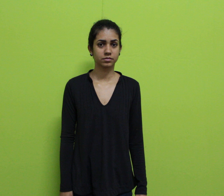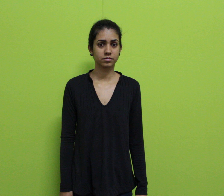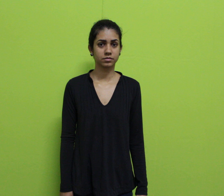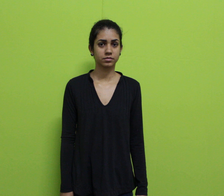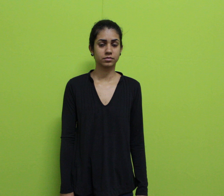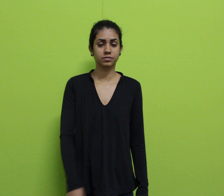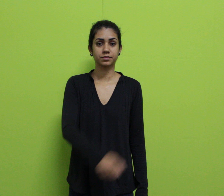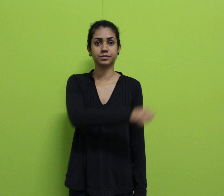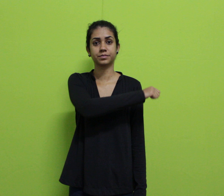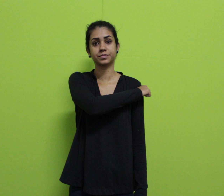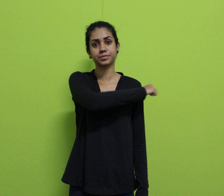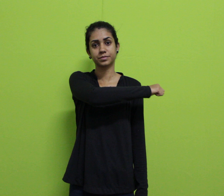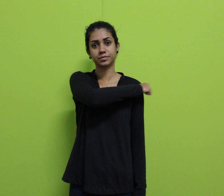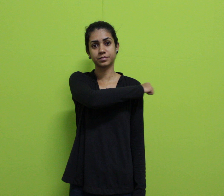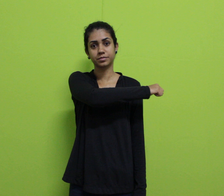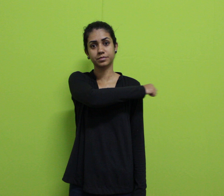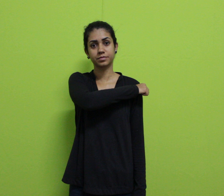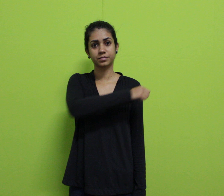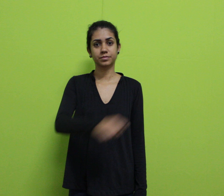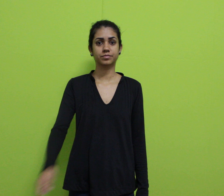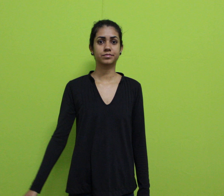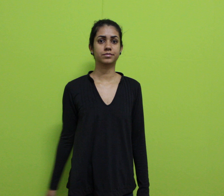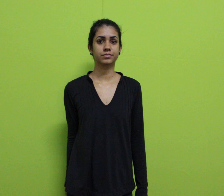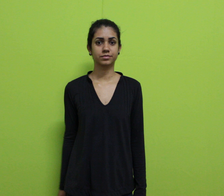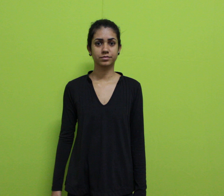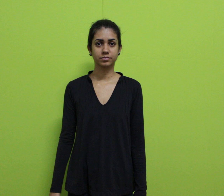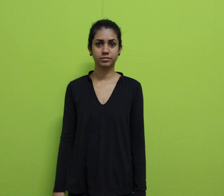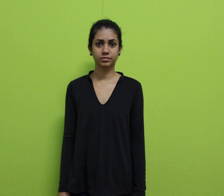aluno